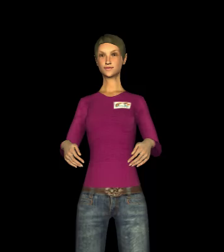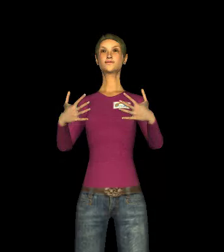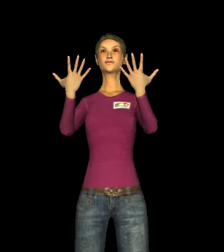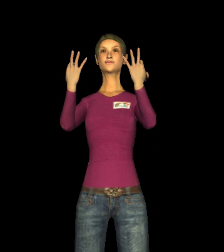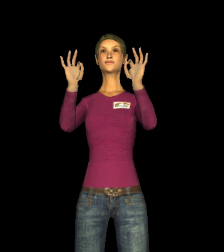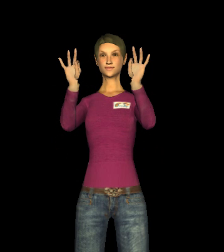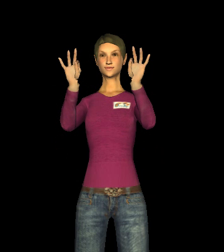10